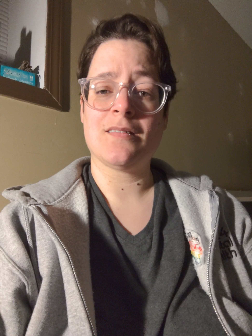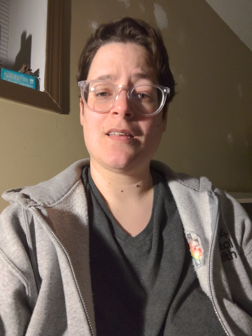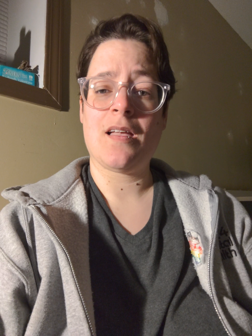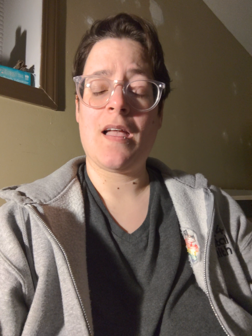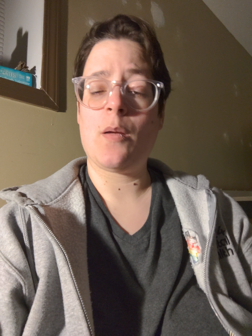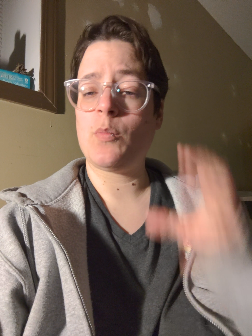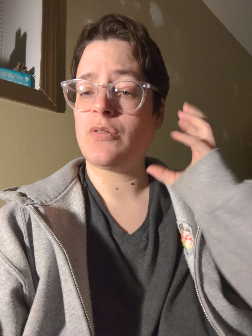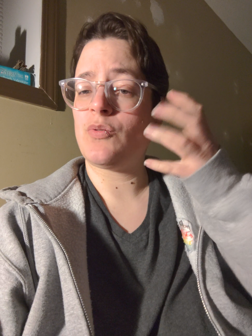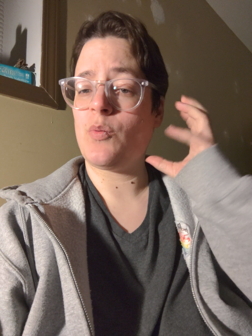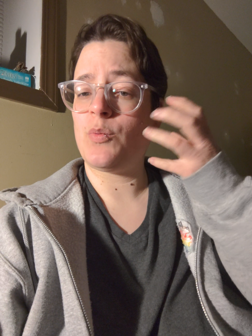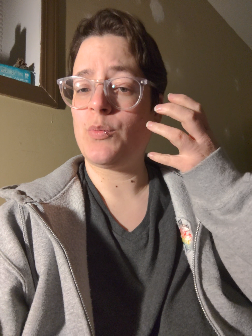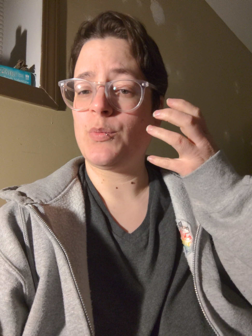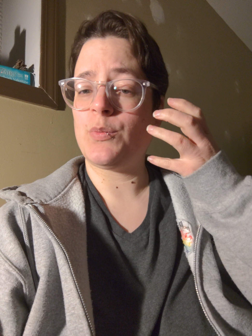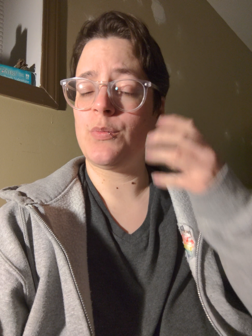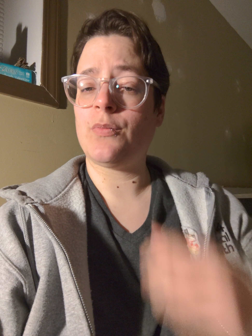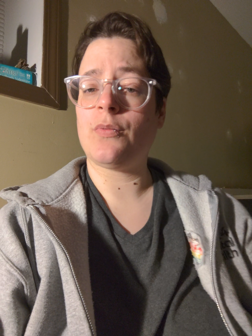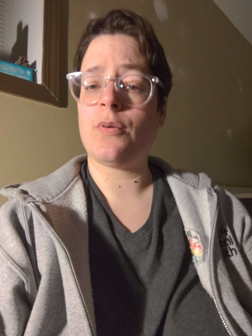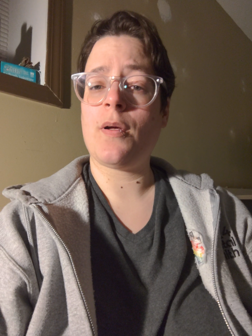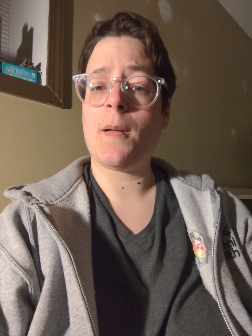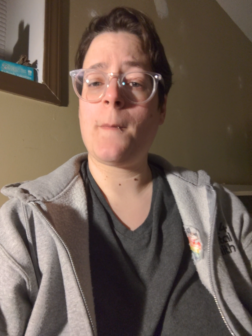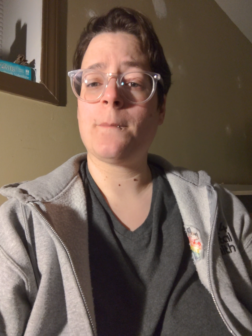radio